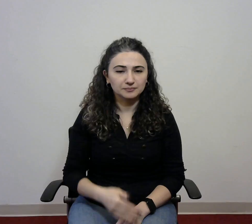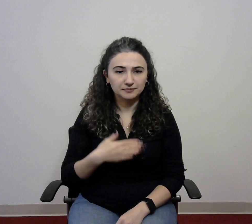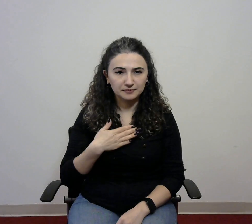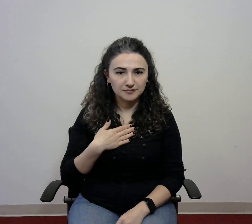mən